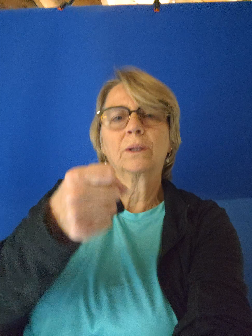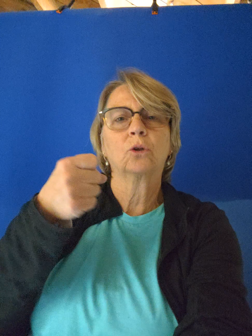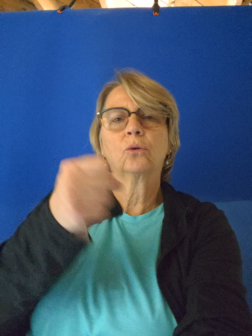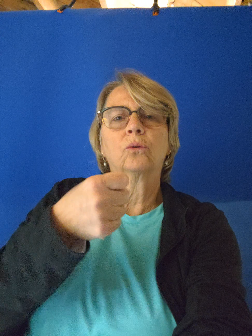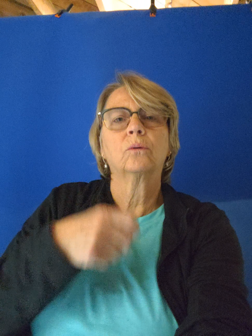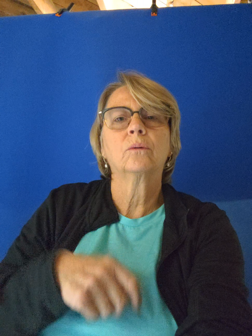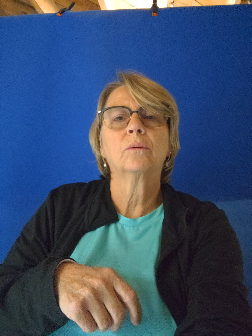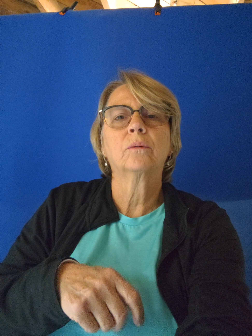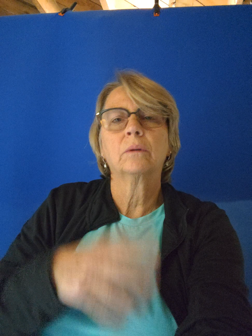refrigerator